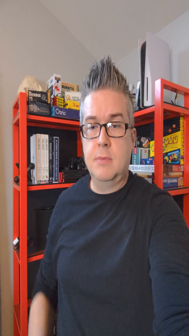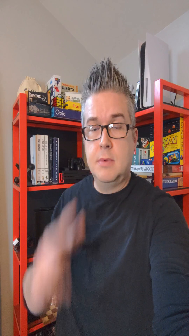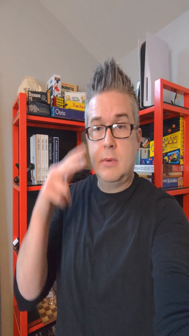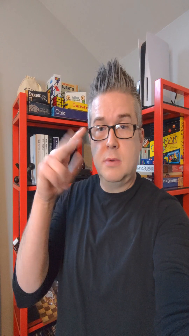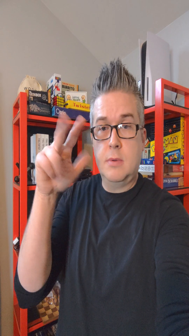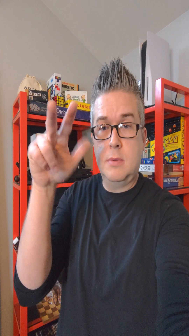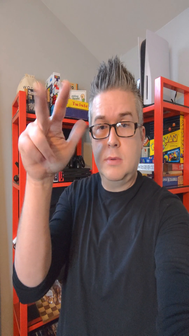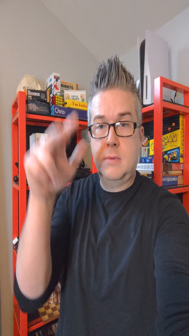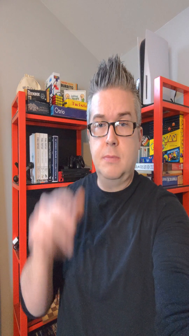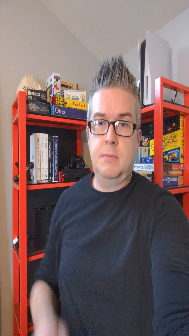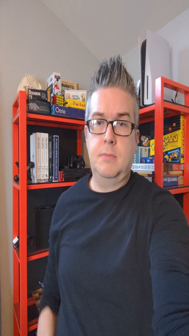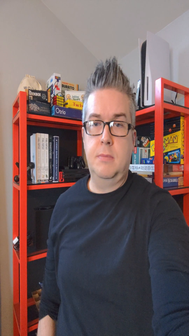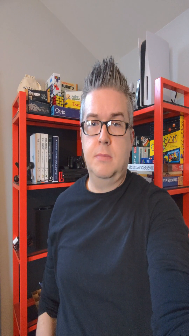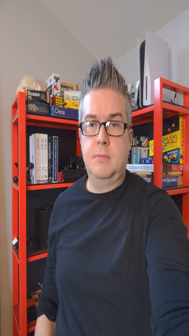helicopter